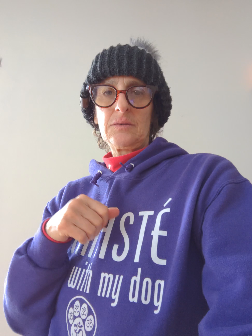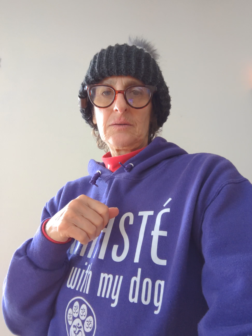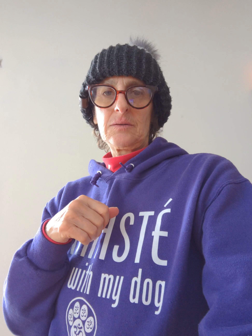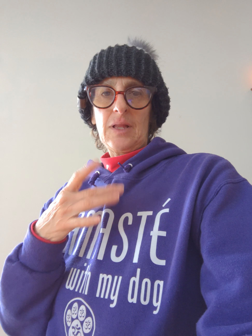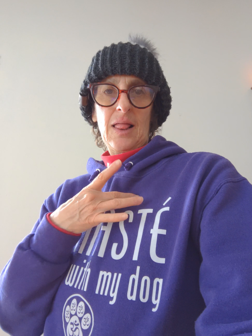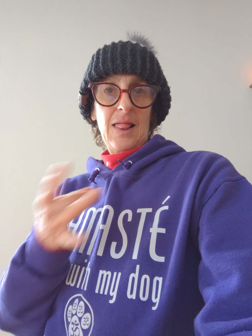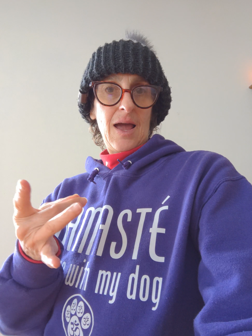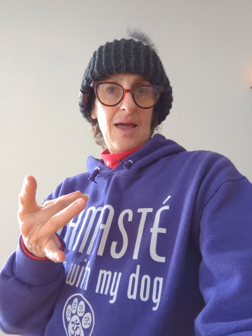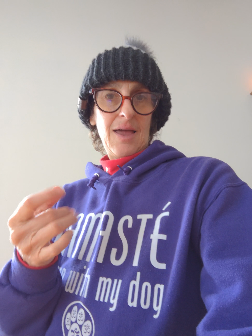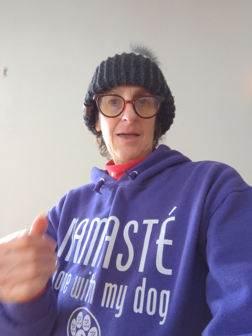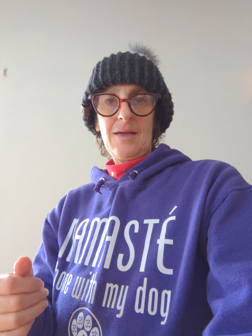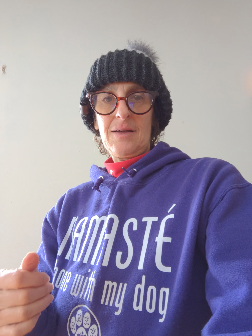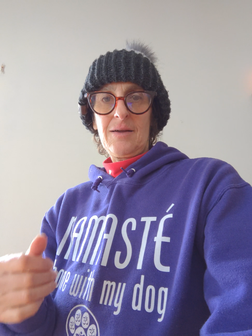like